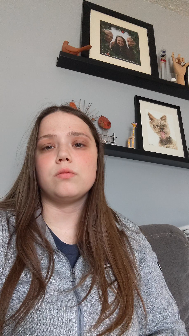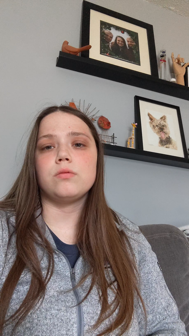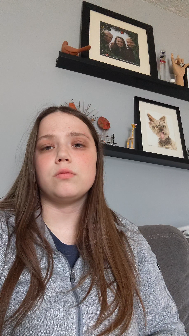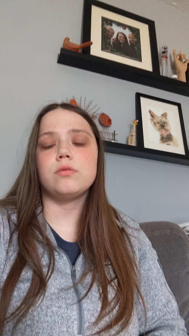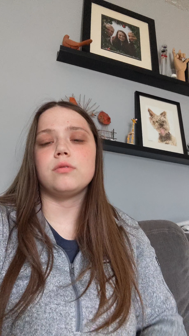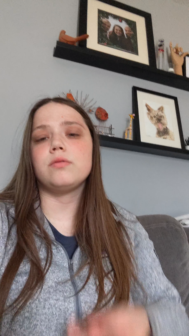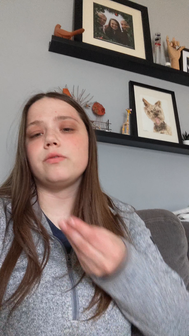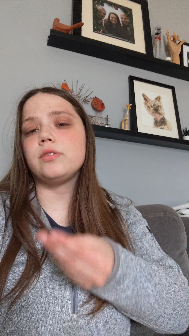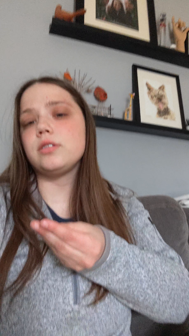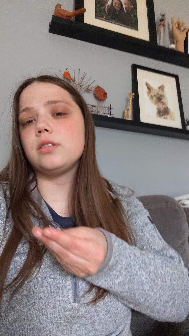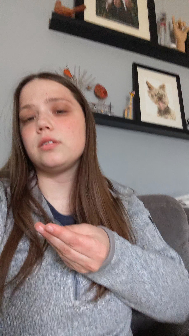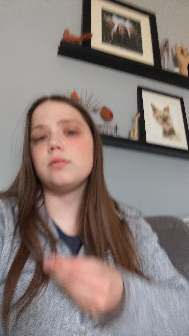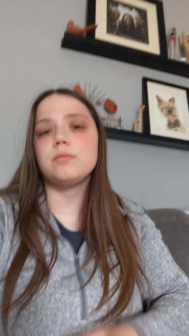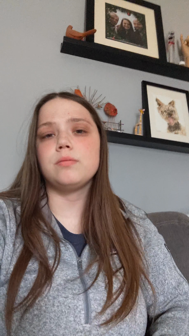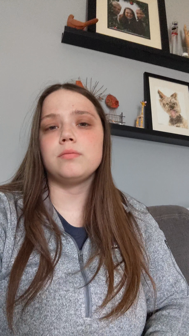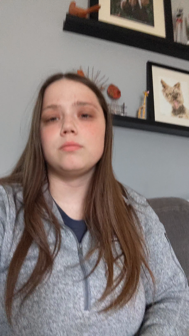feed